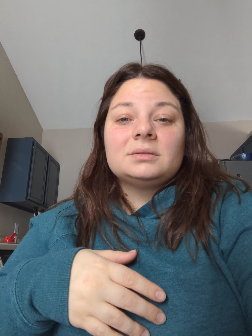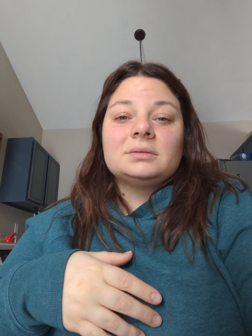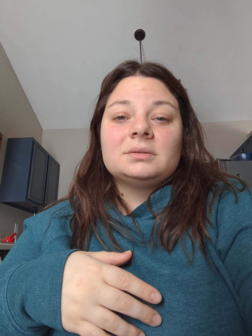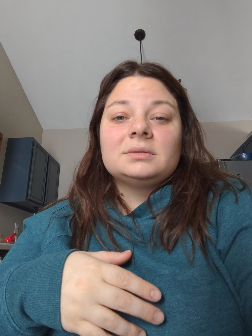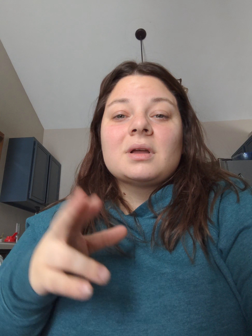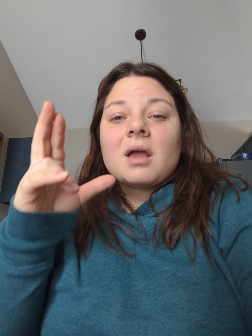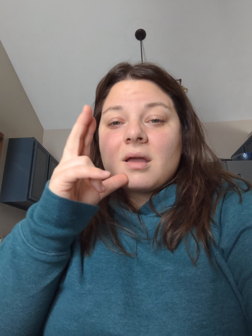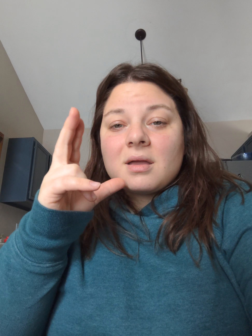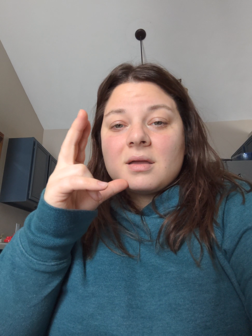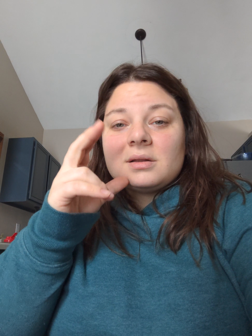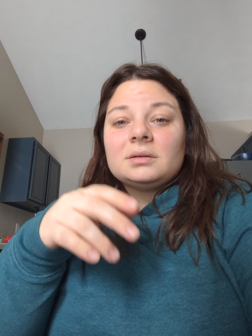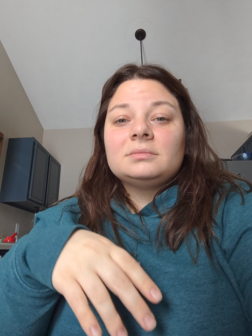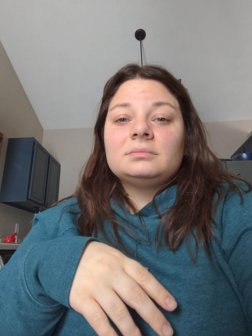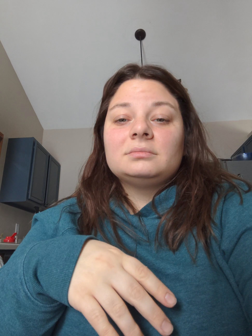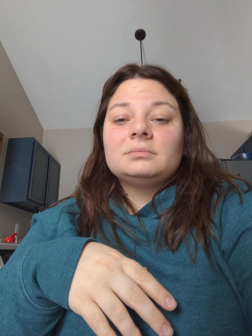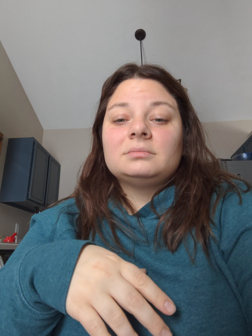hen